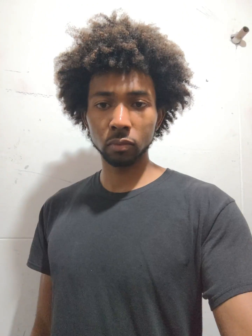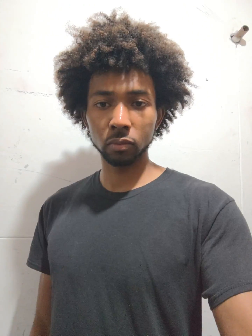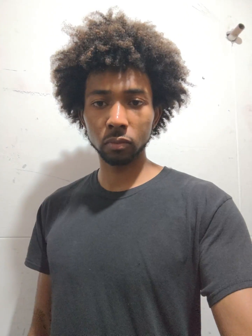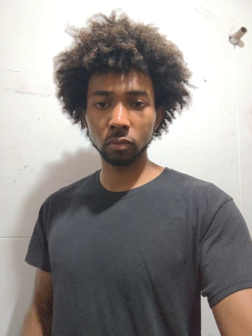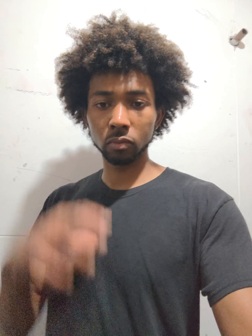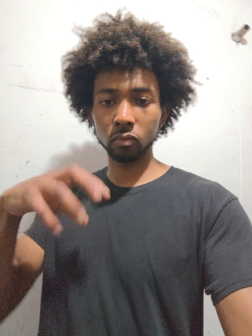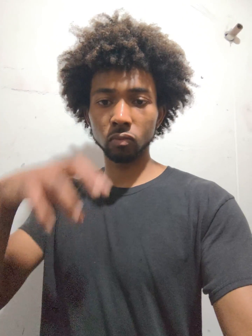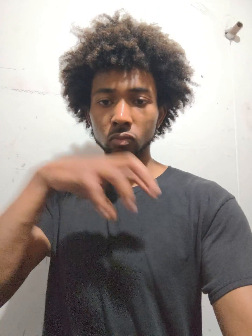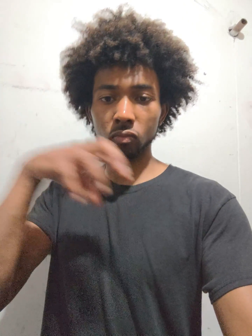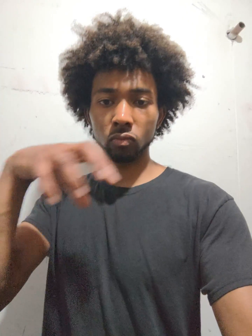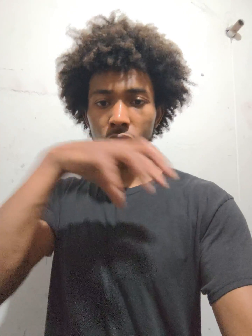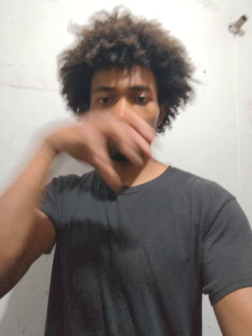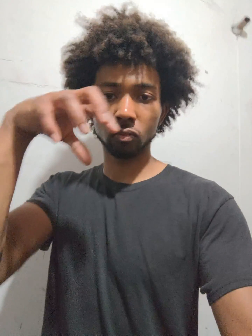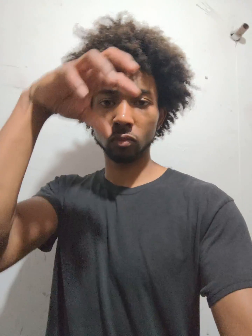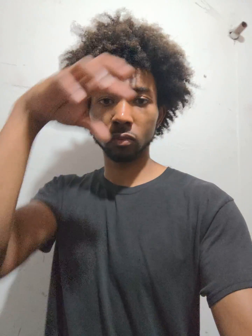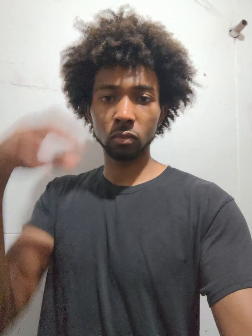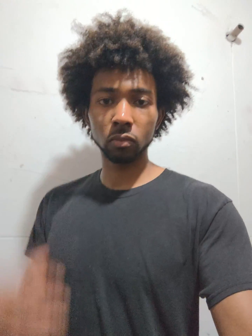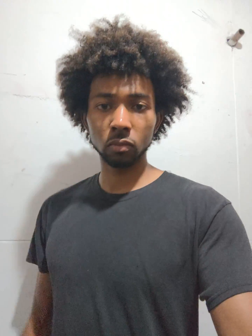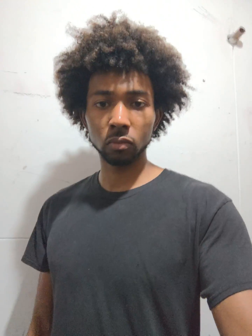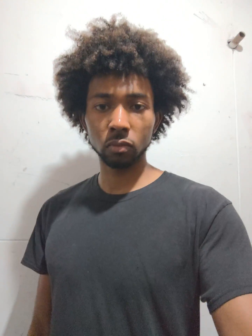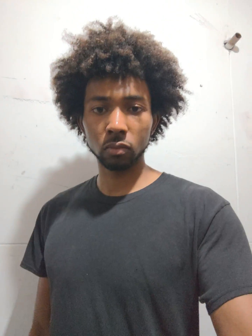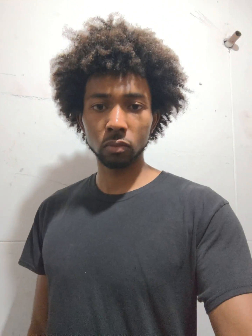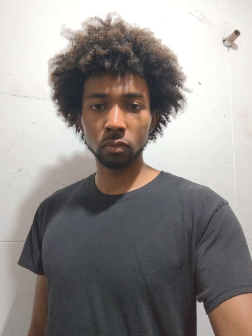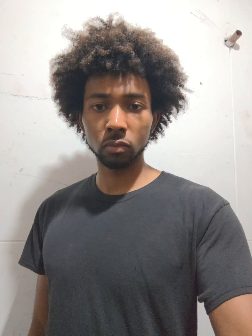block